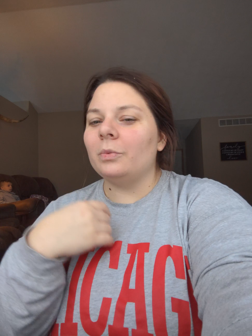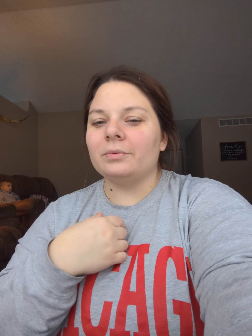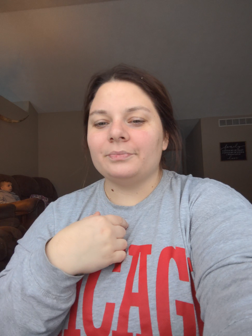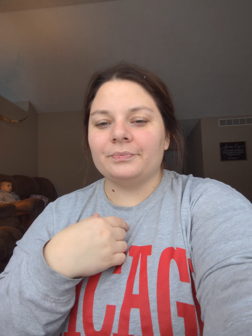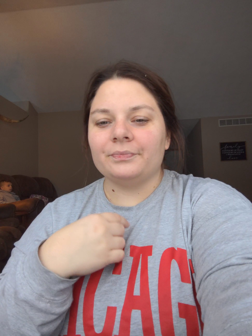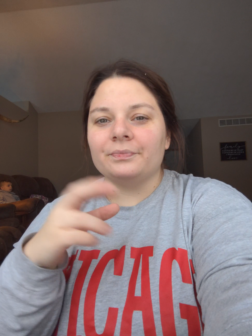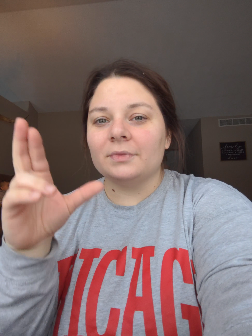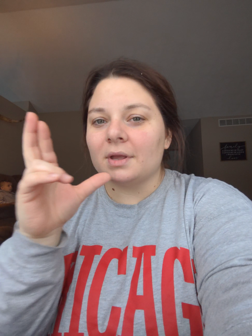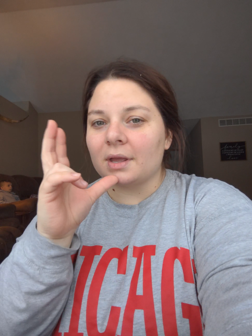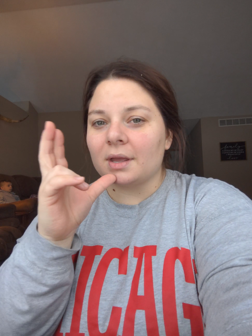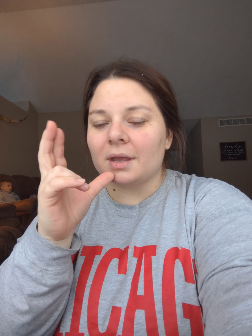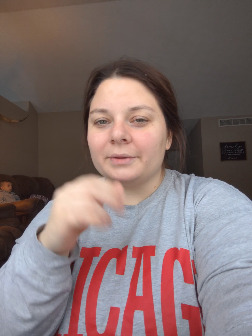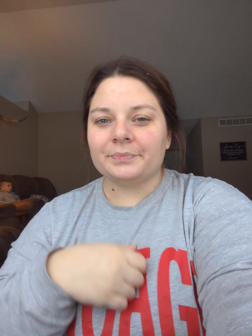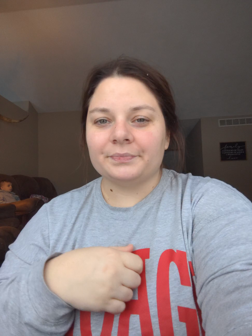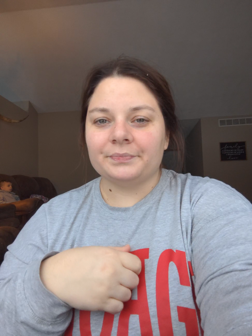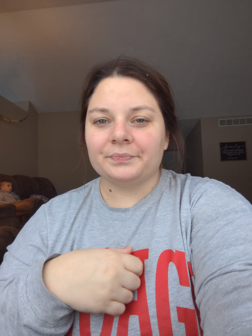hen